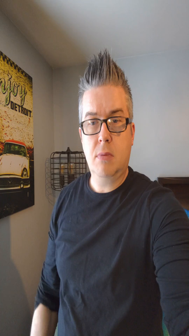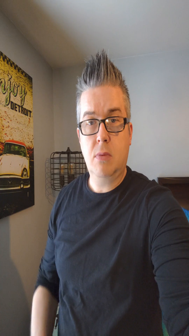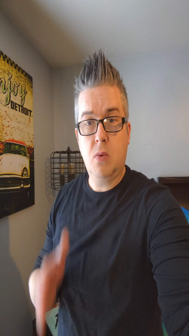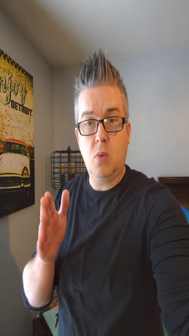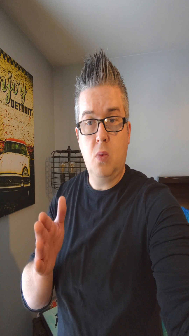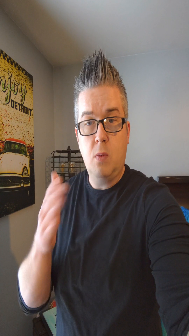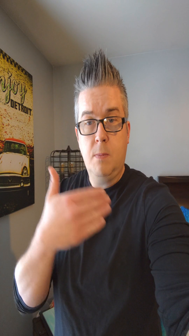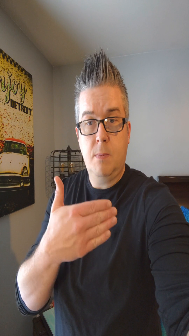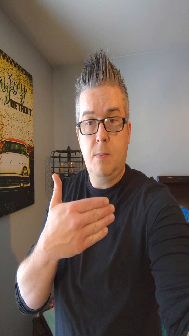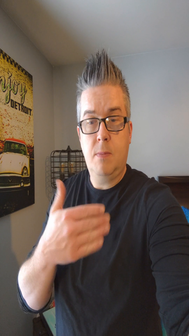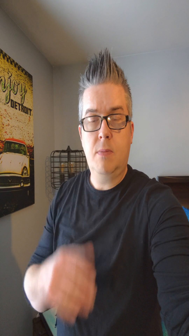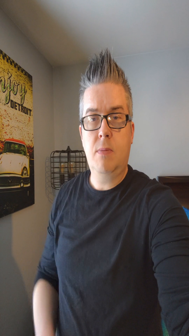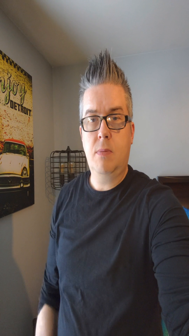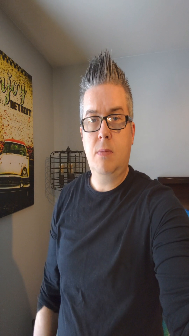room